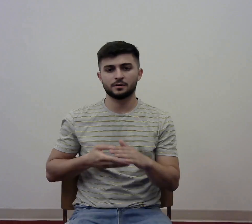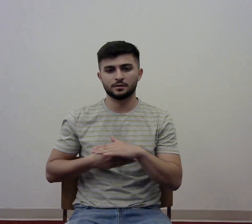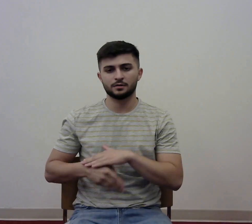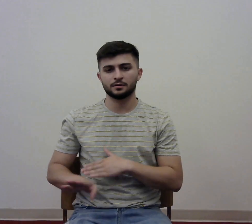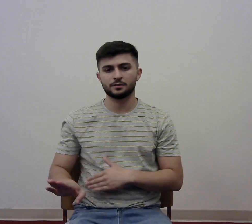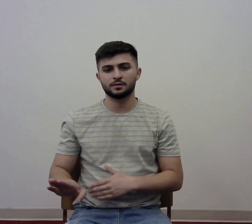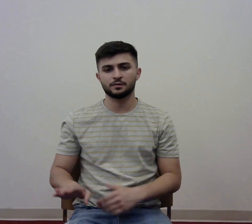getmək